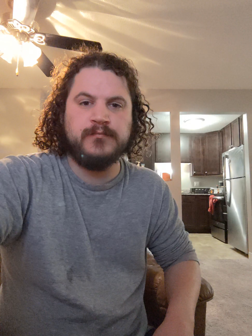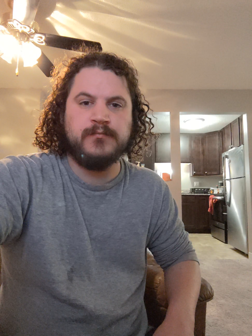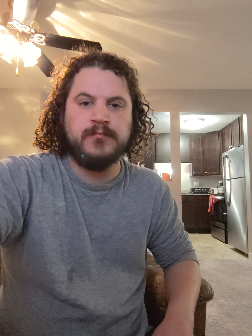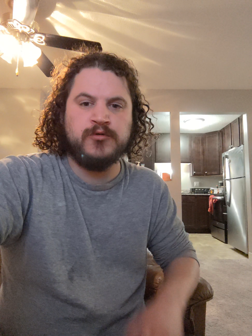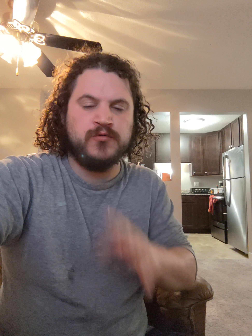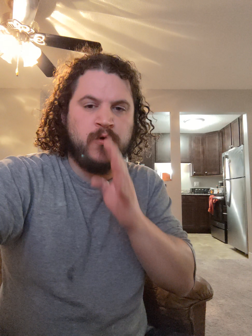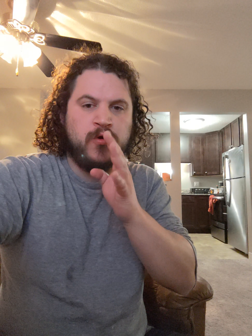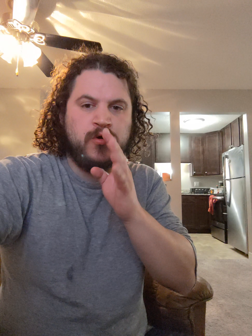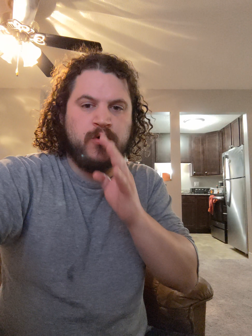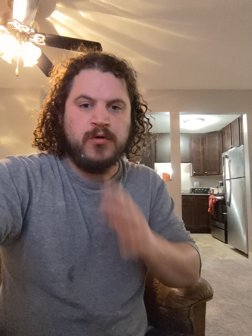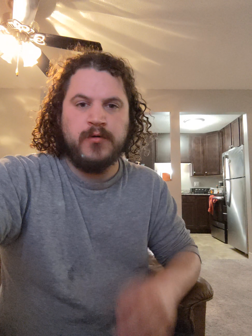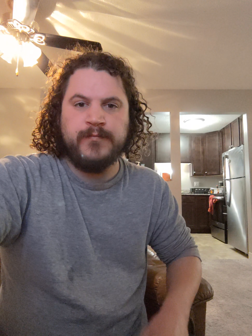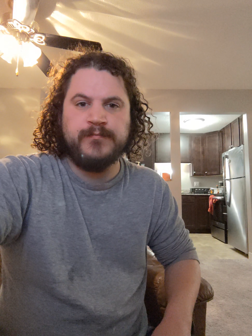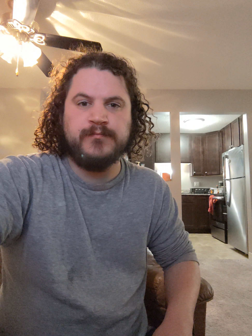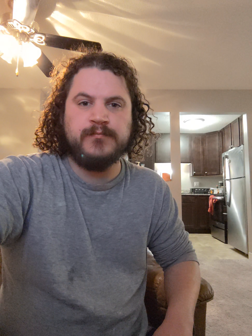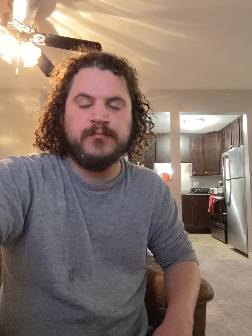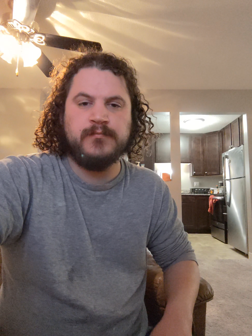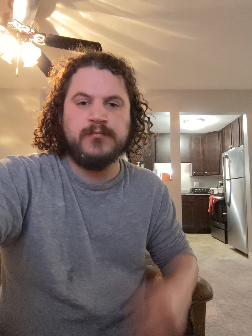talk